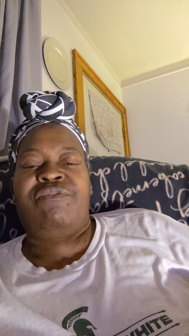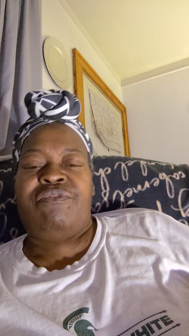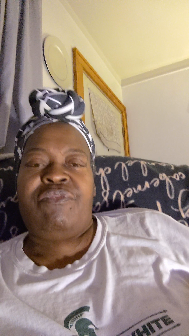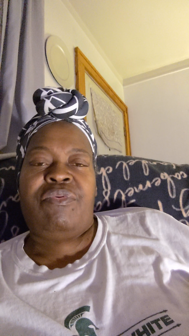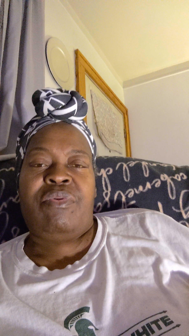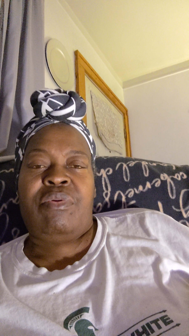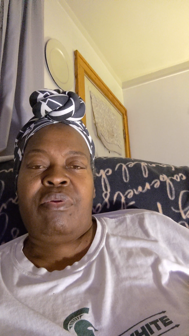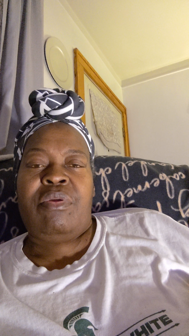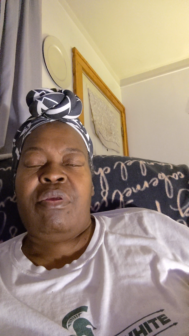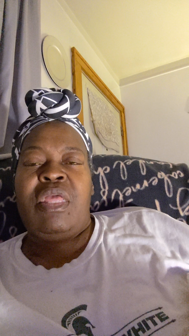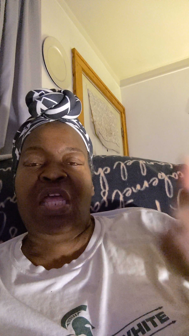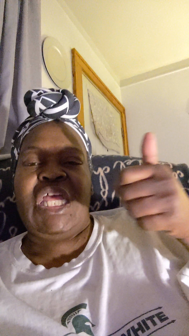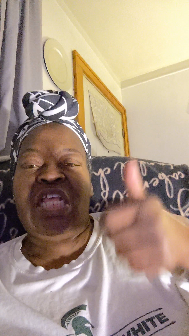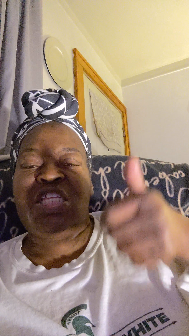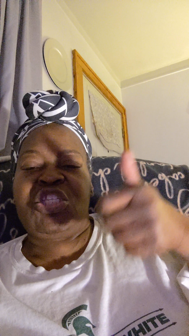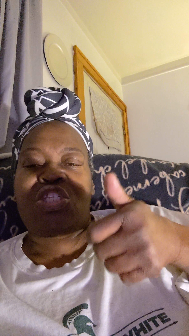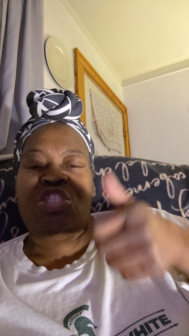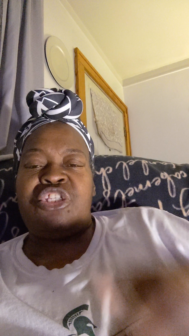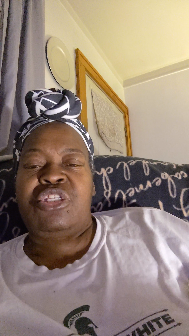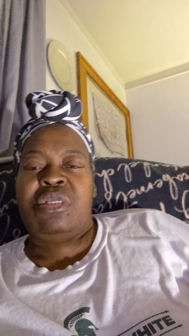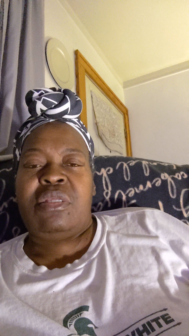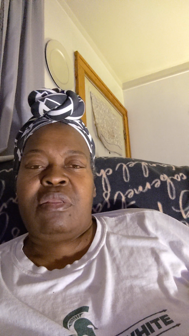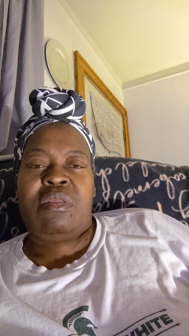each